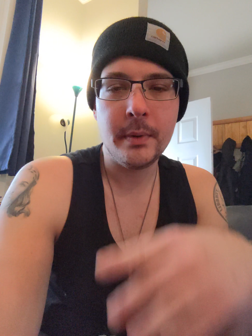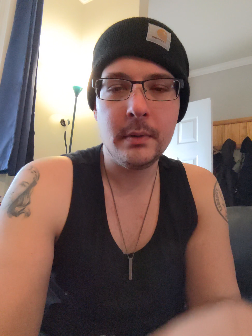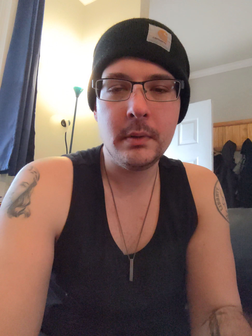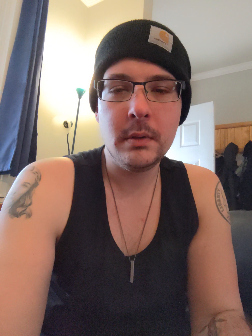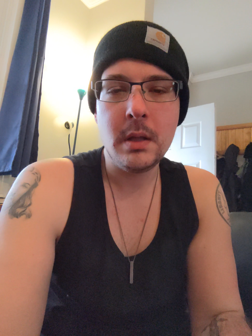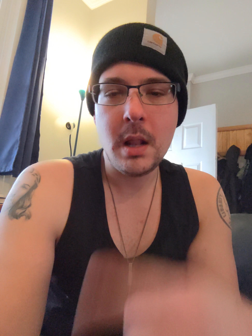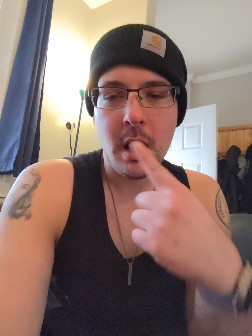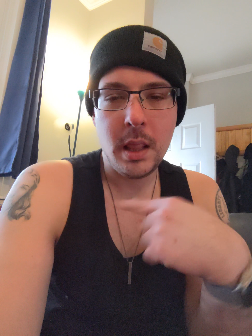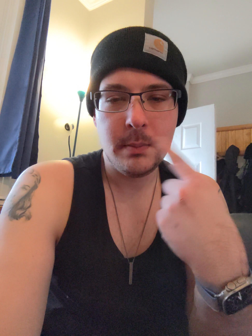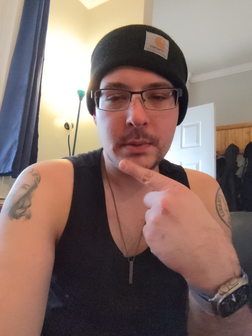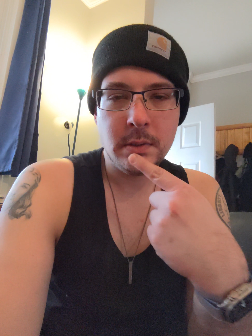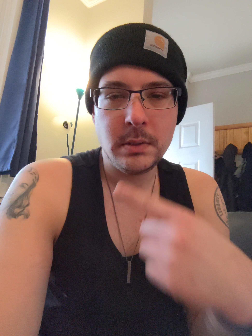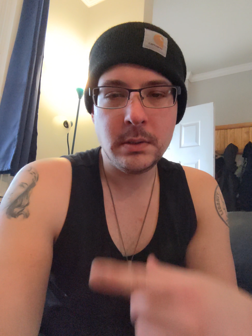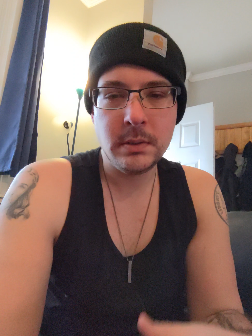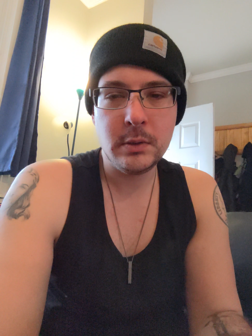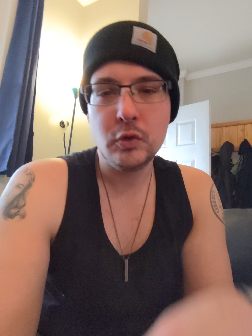lips